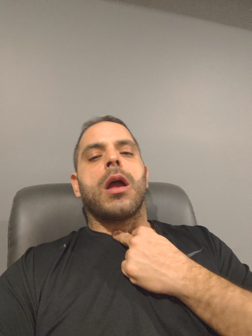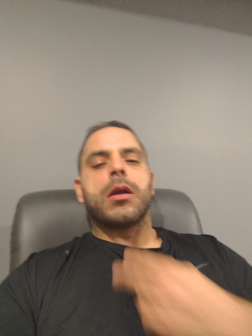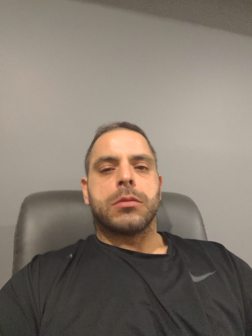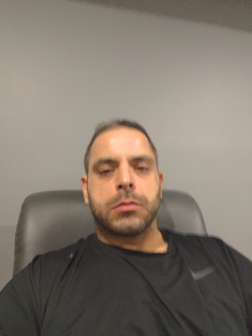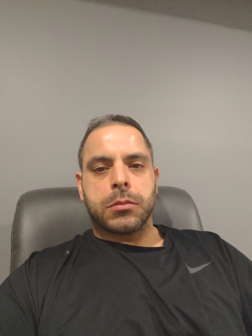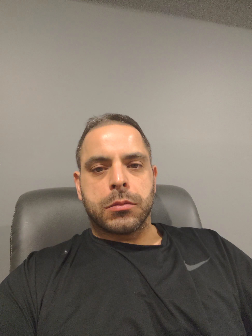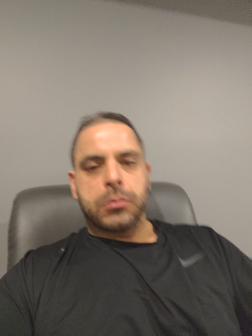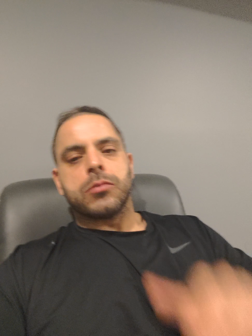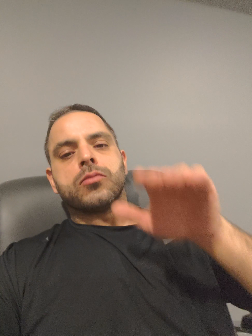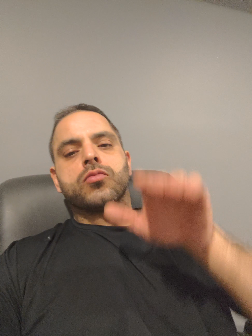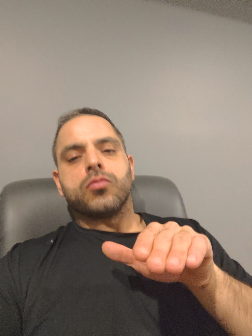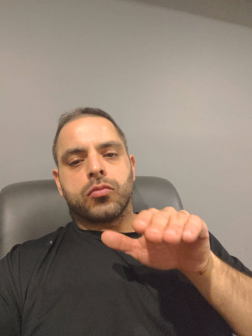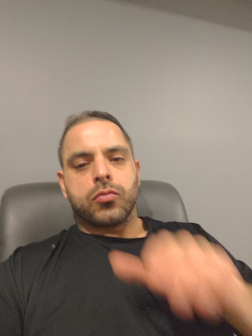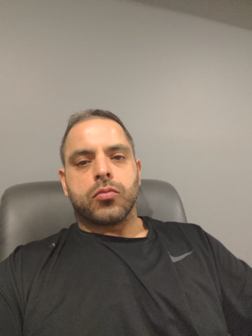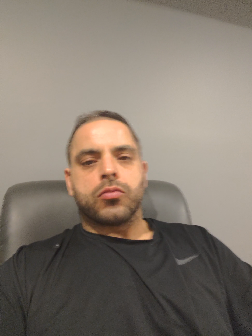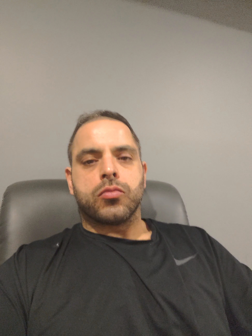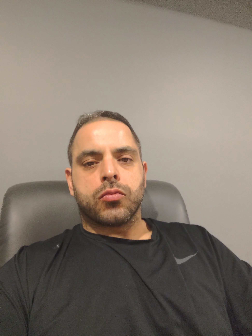child